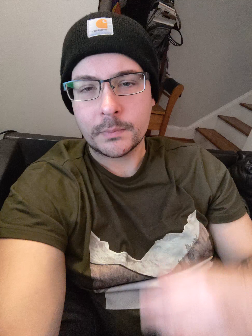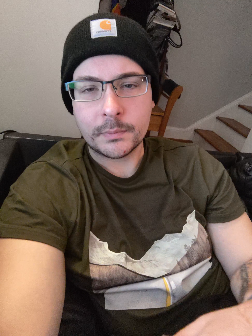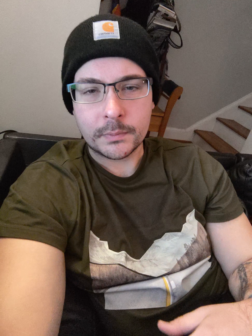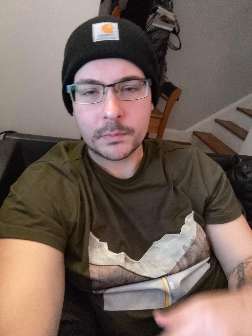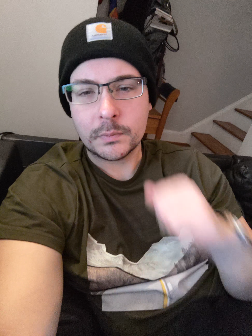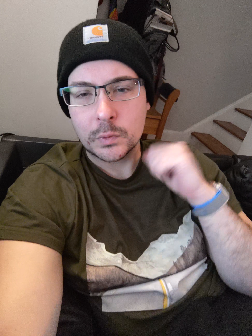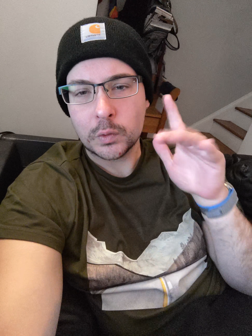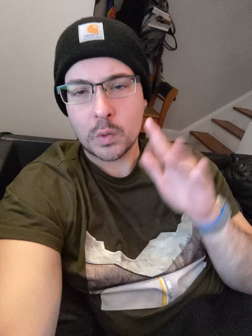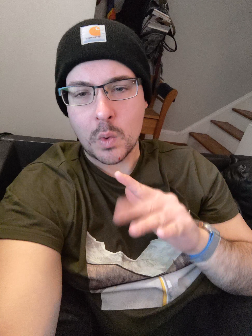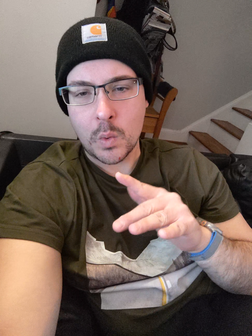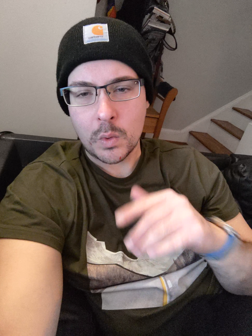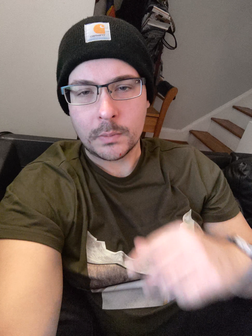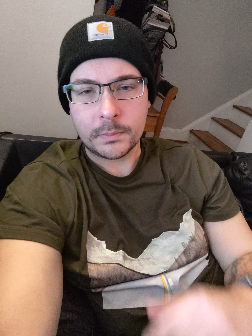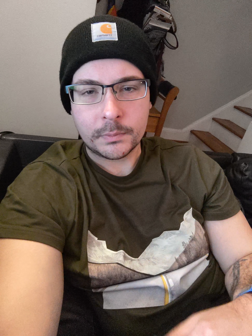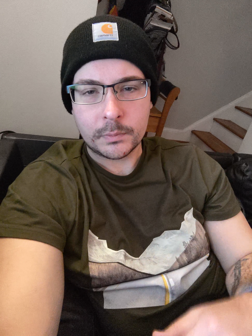snow